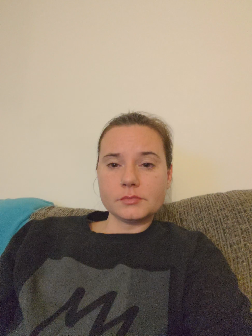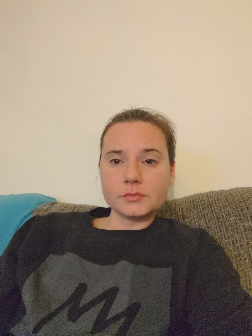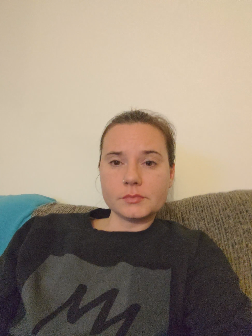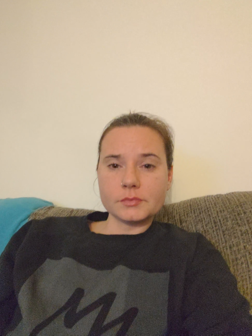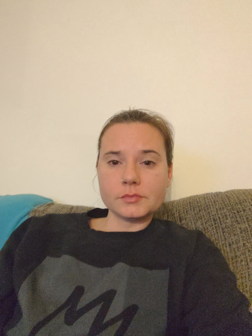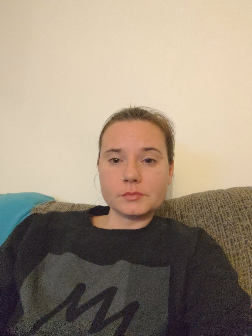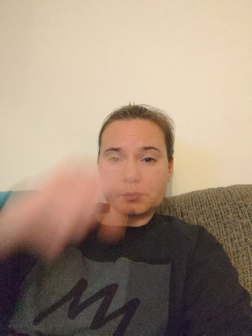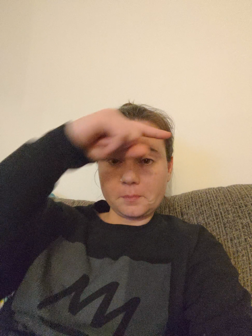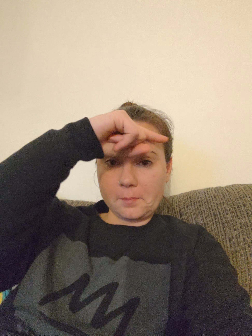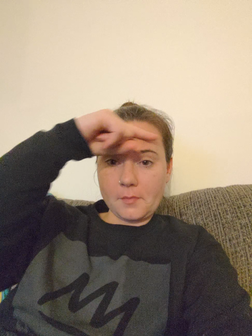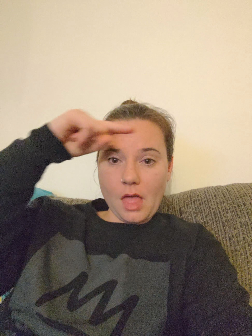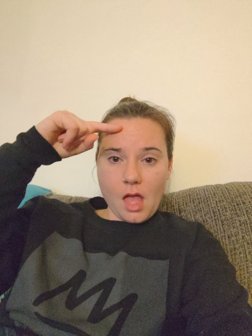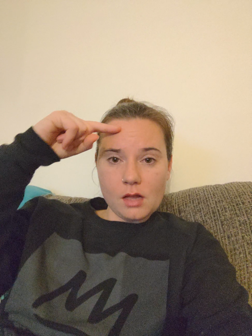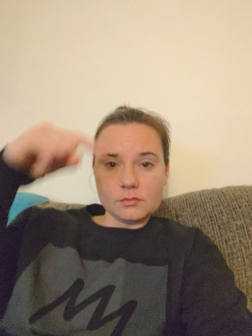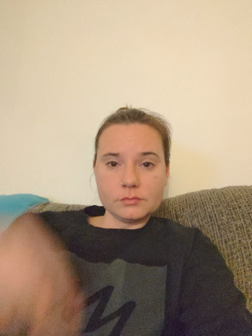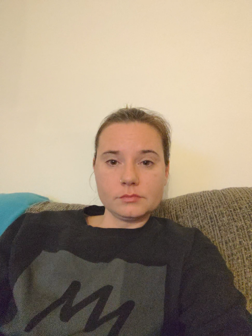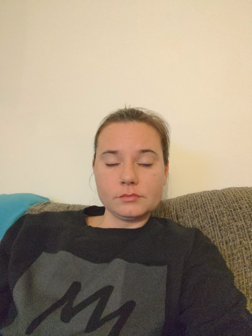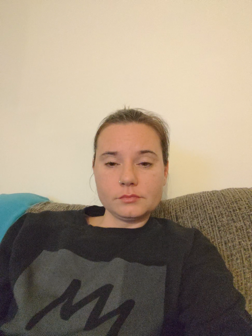black